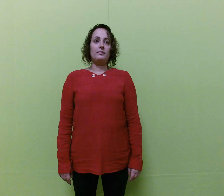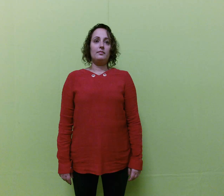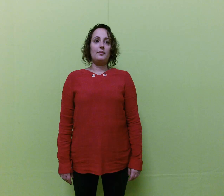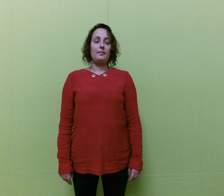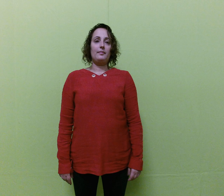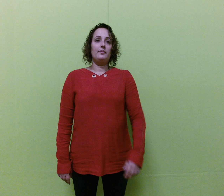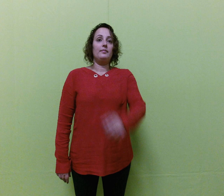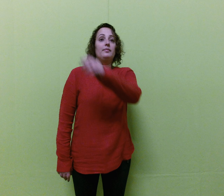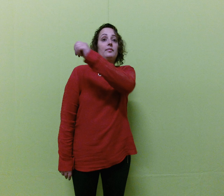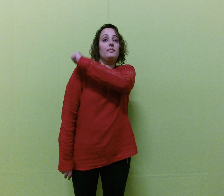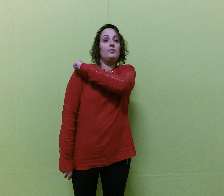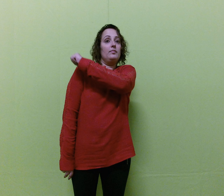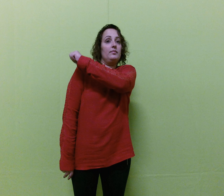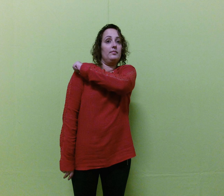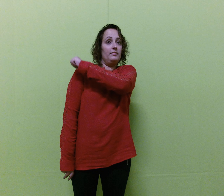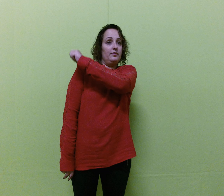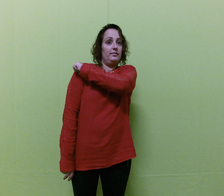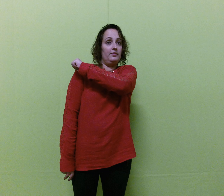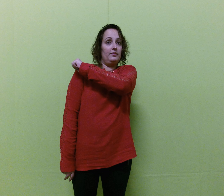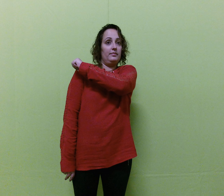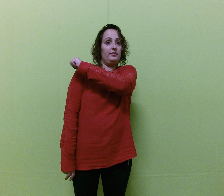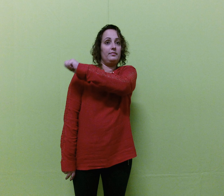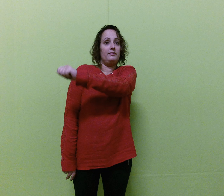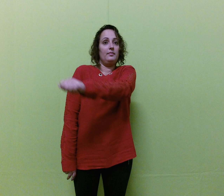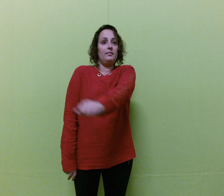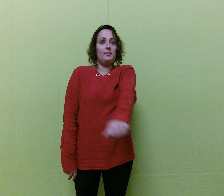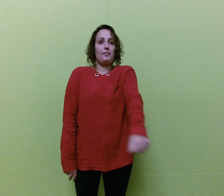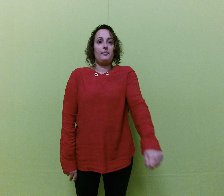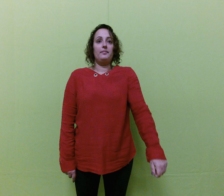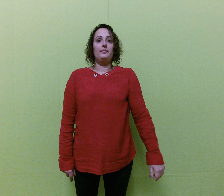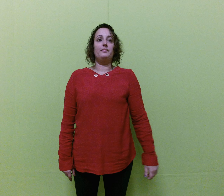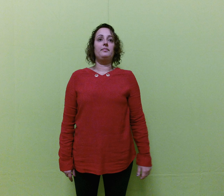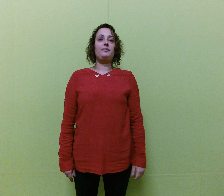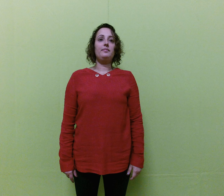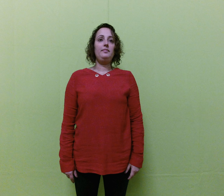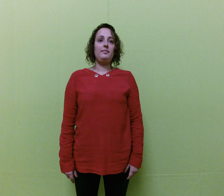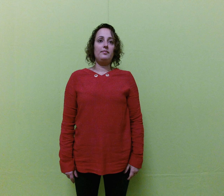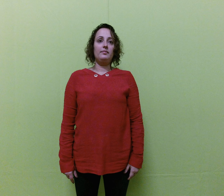aluno